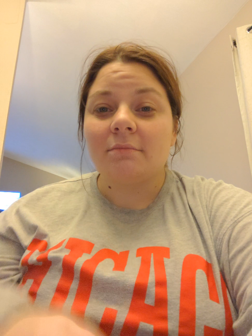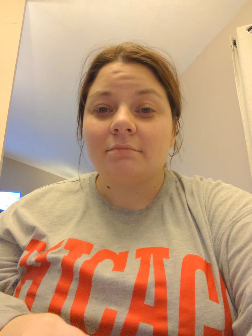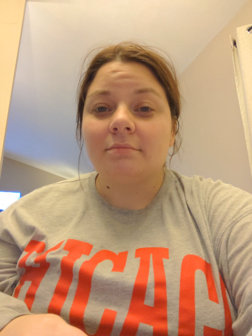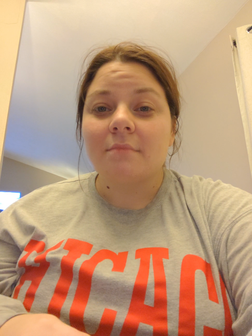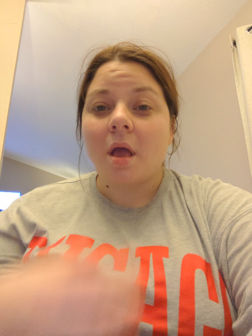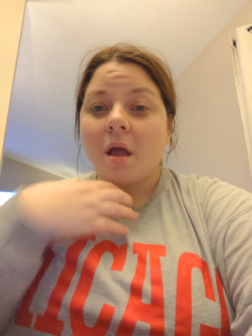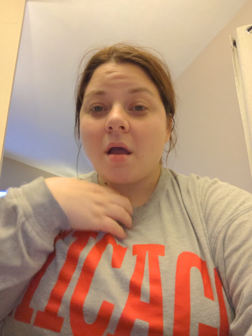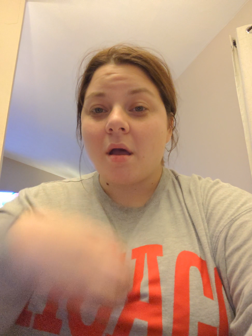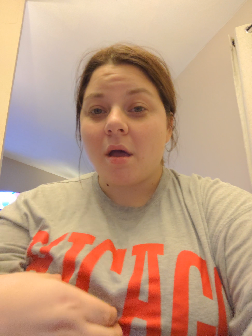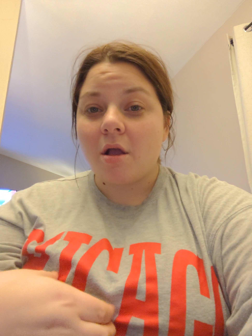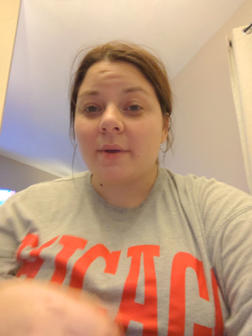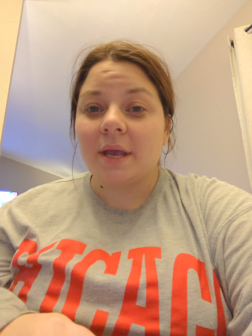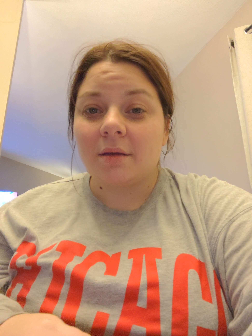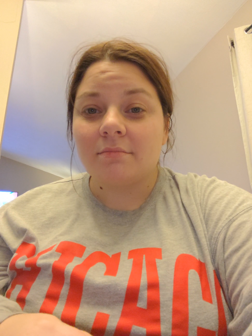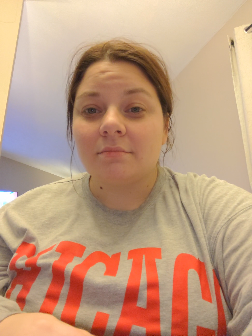hungry